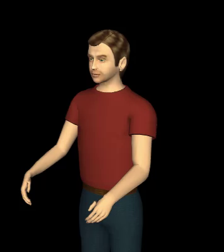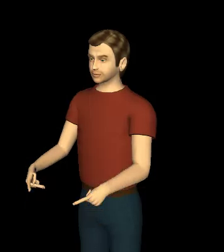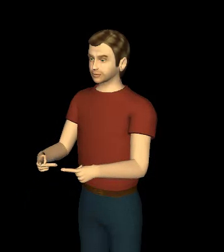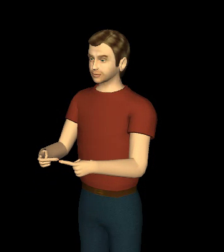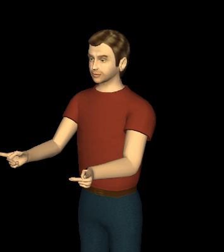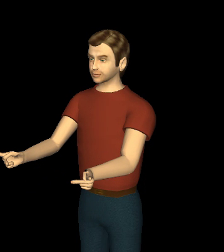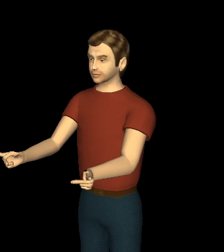إعلان عام